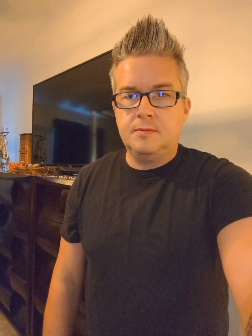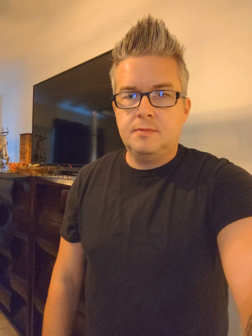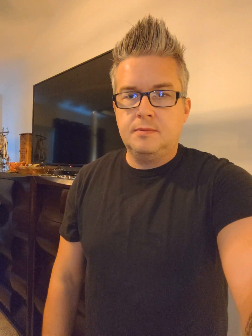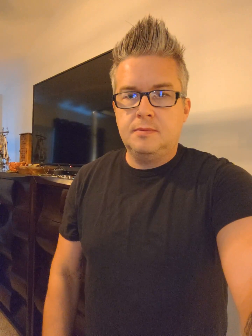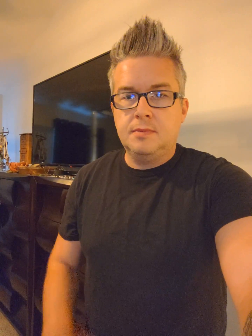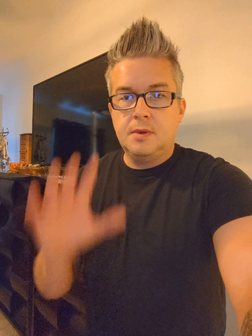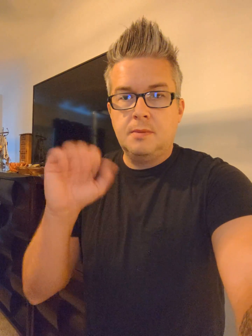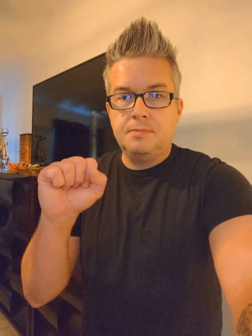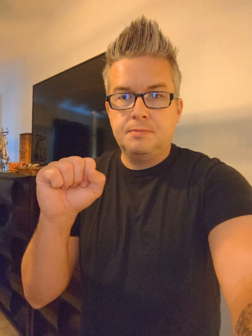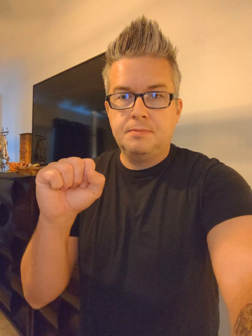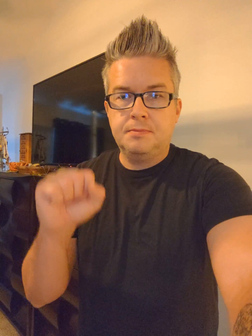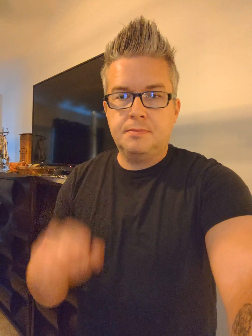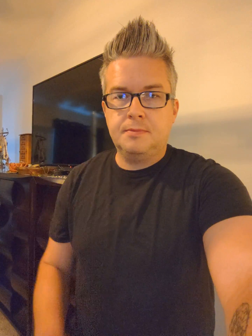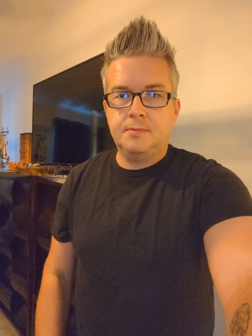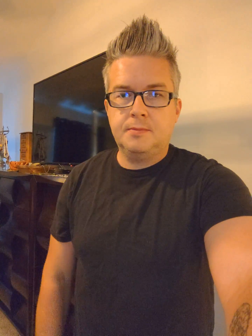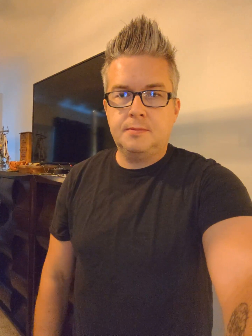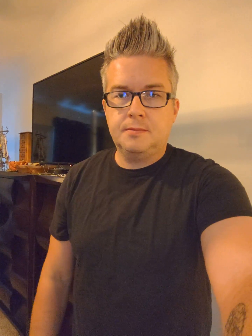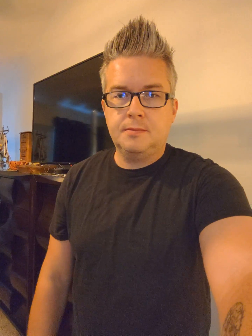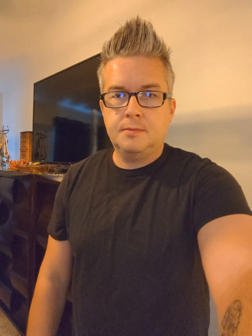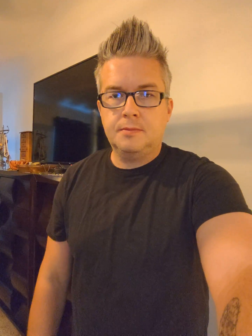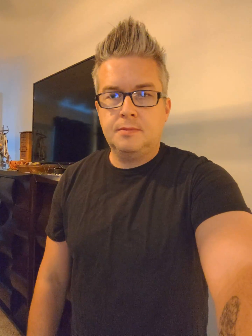catch